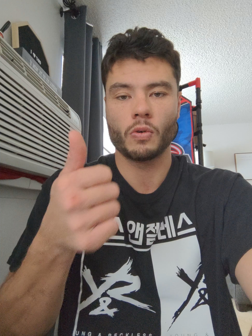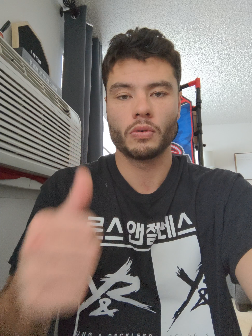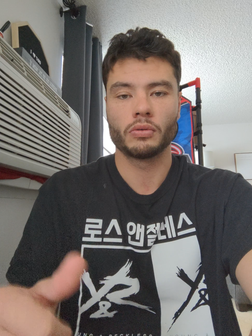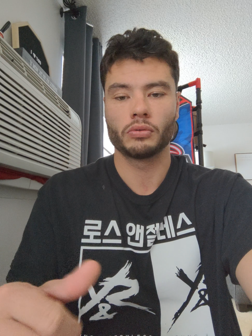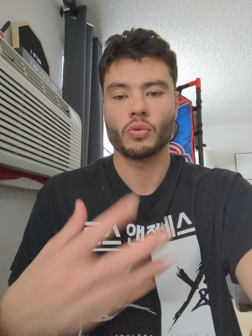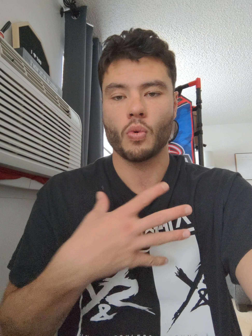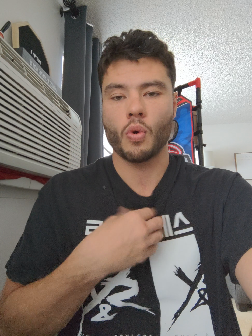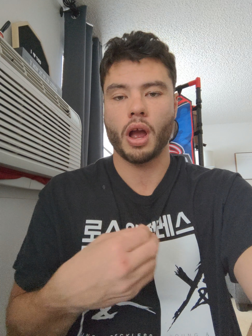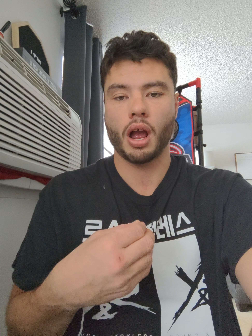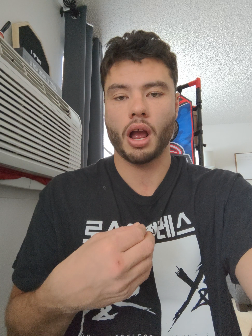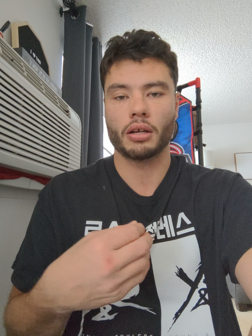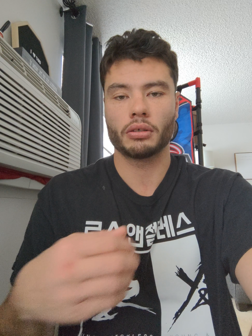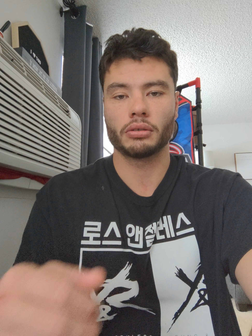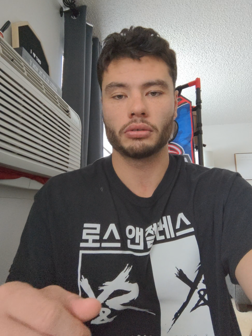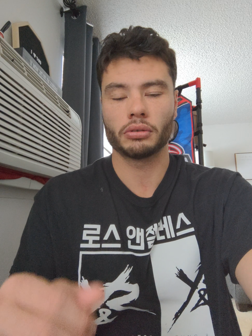white